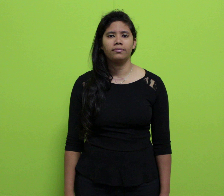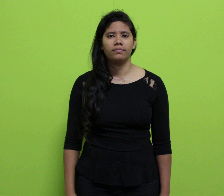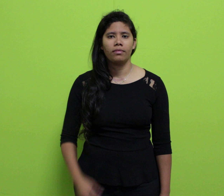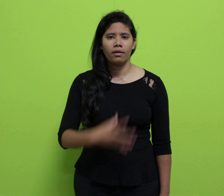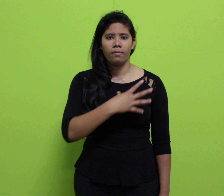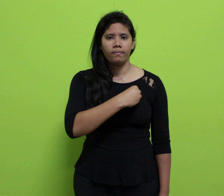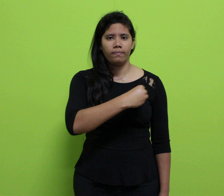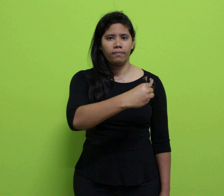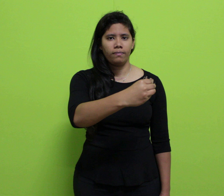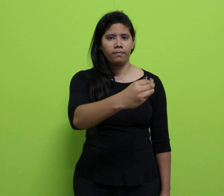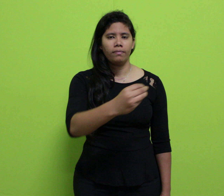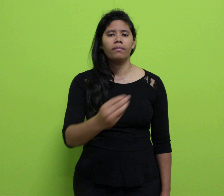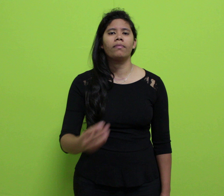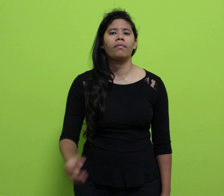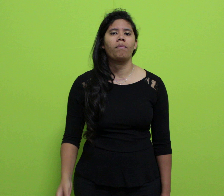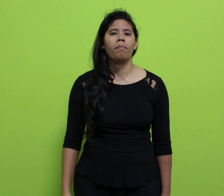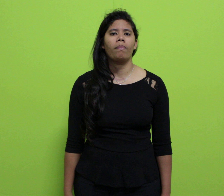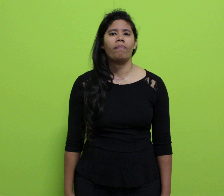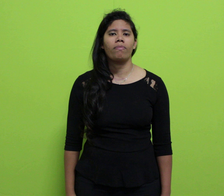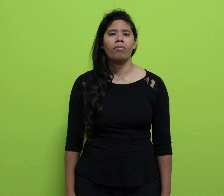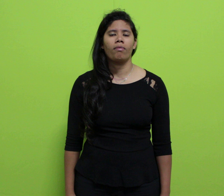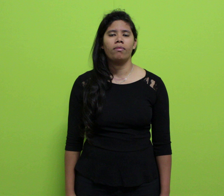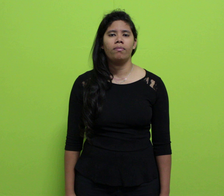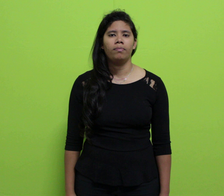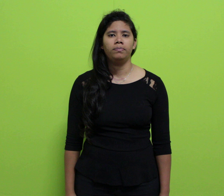filho